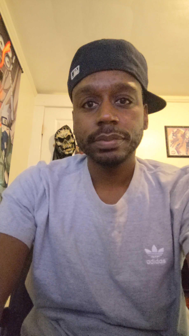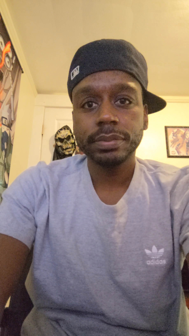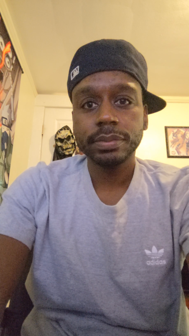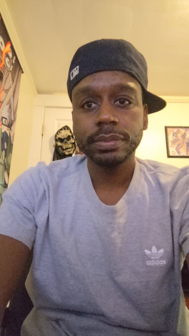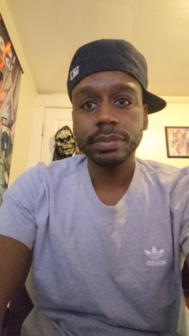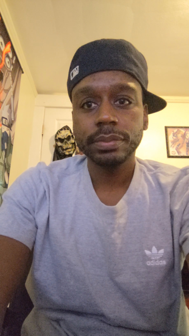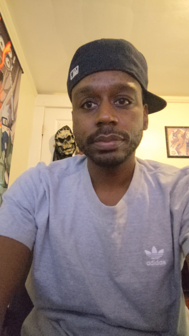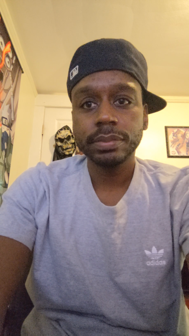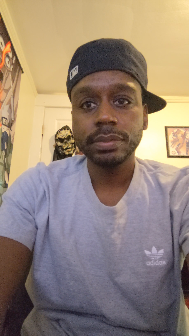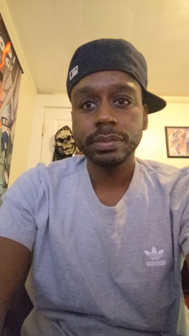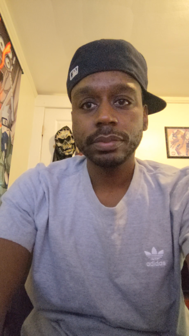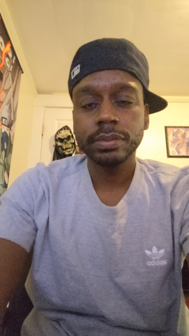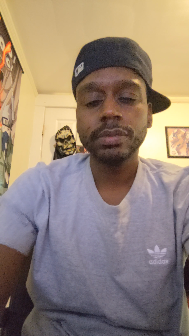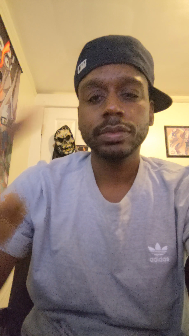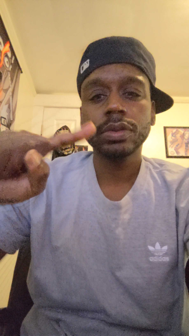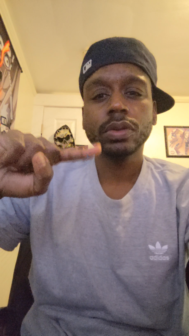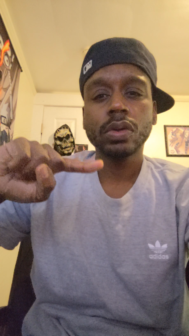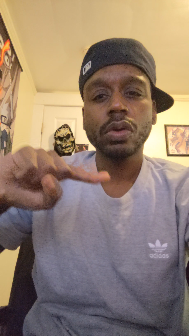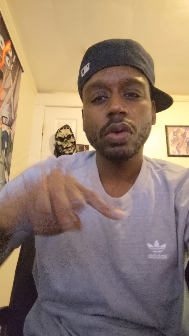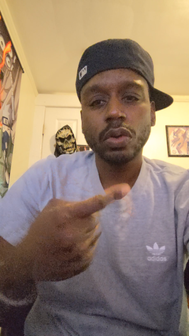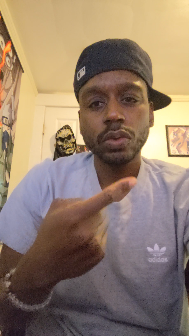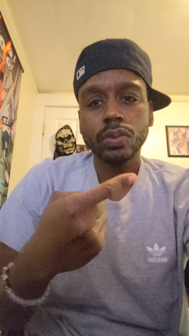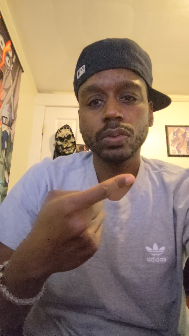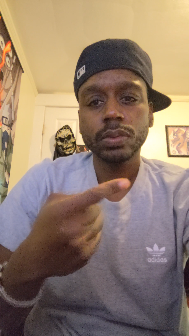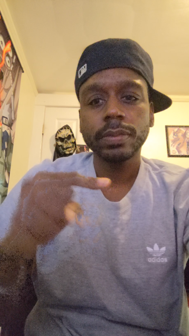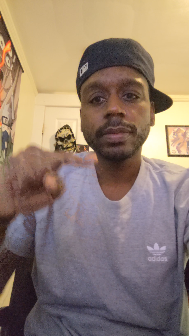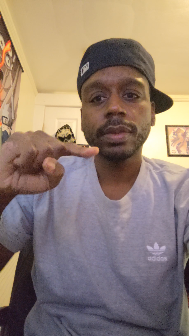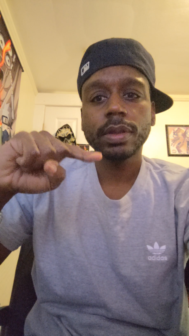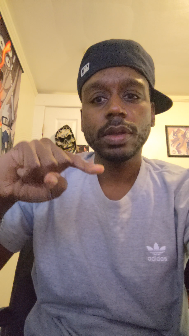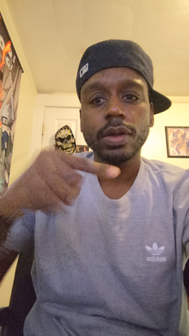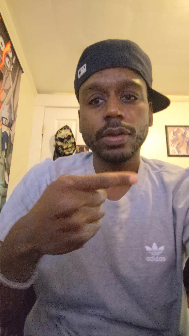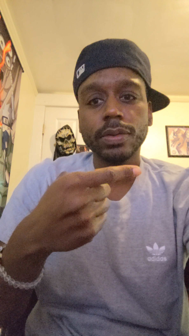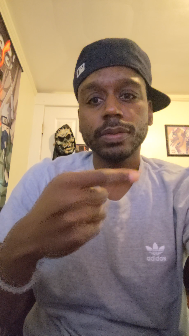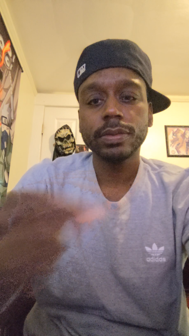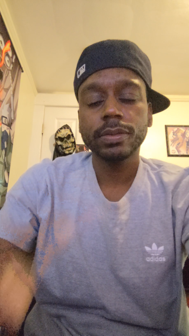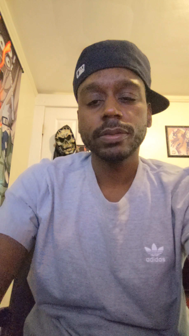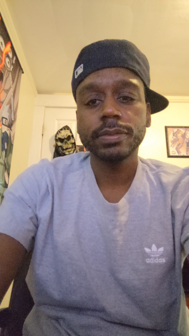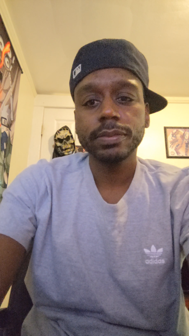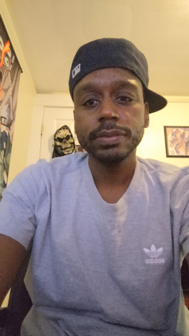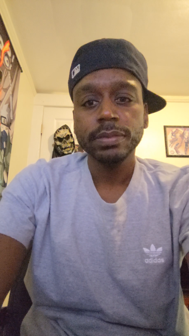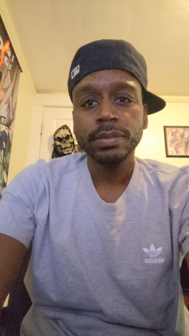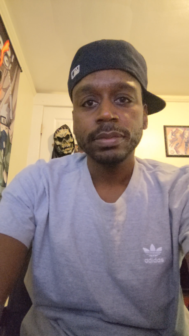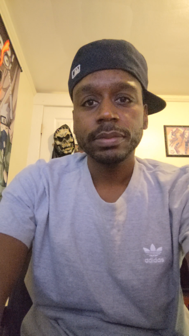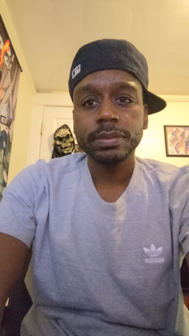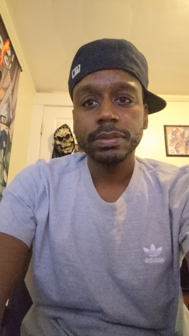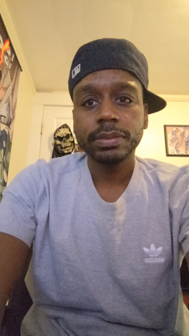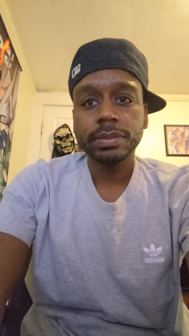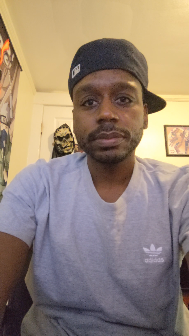hurt